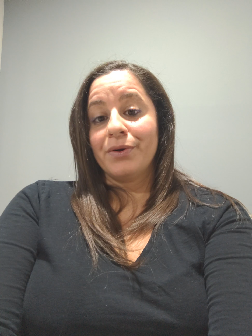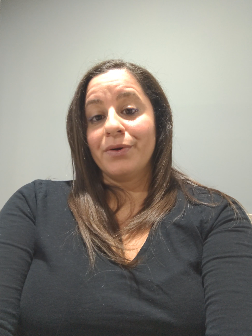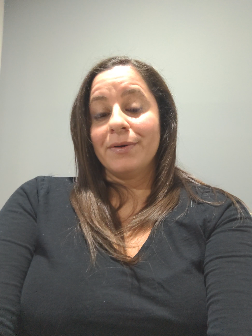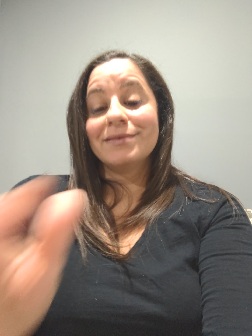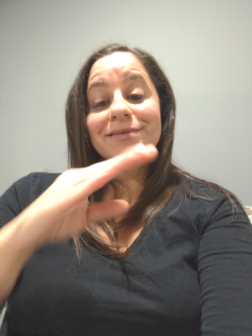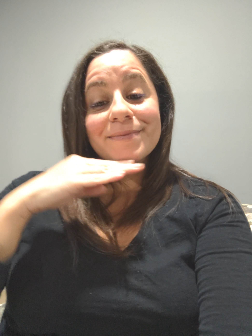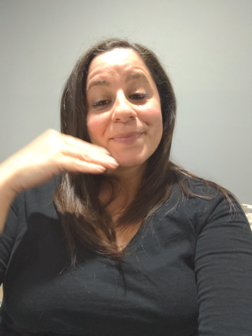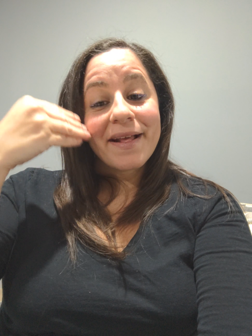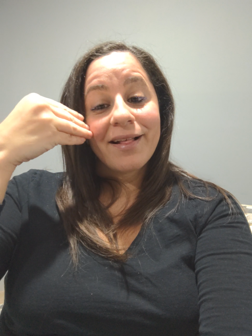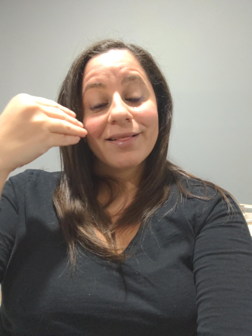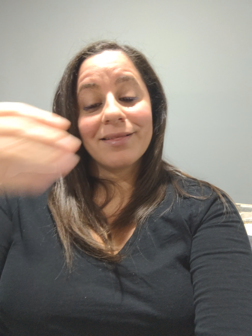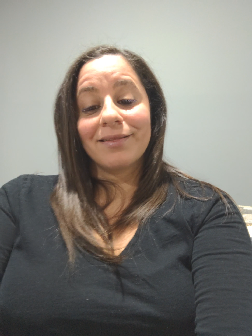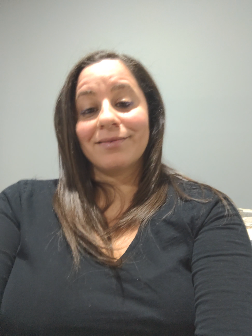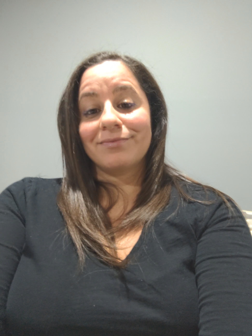smile